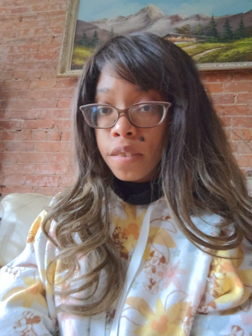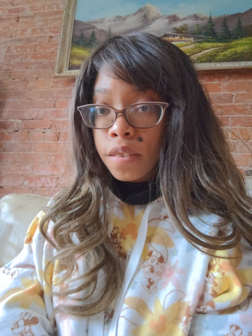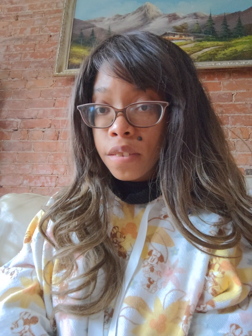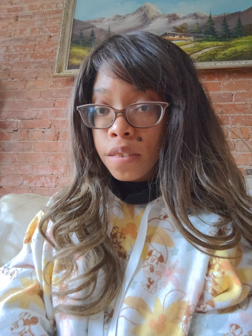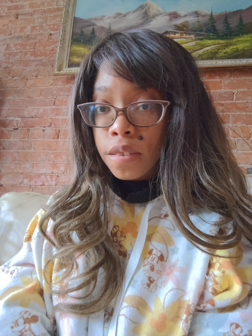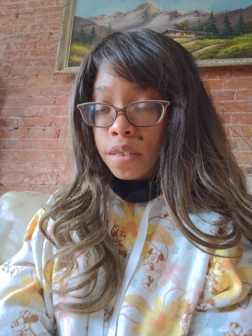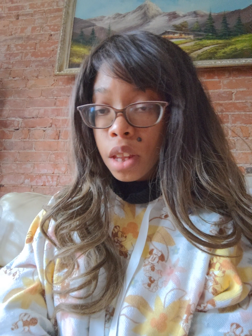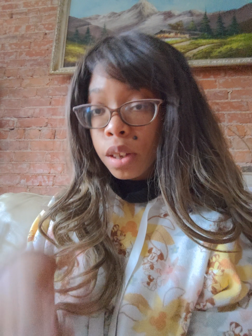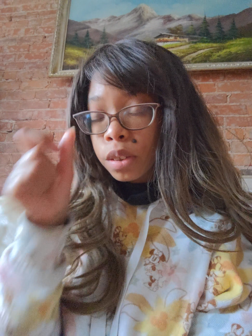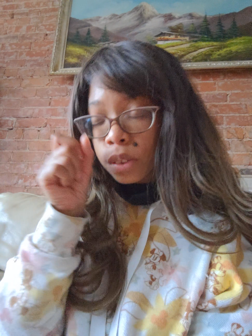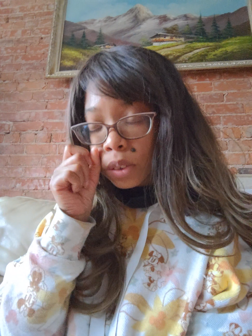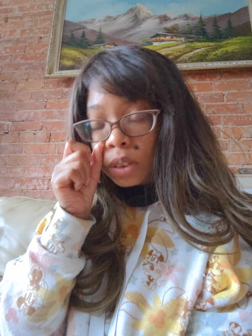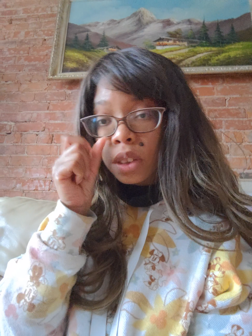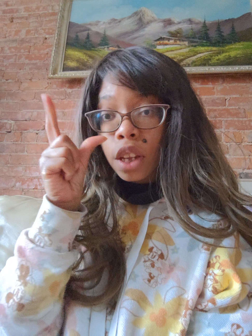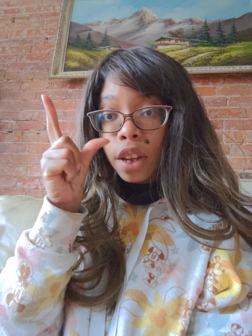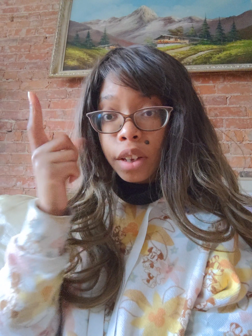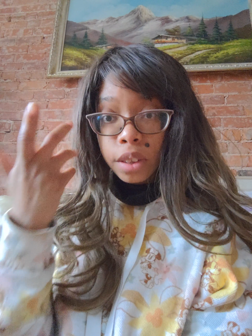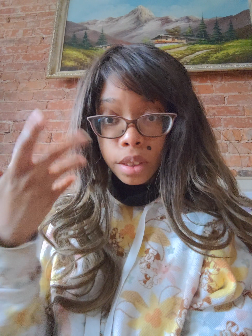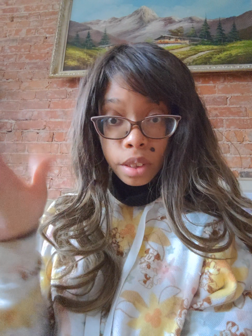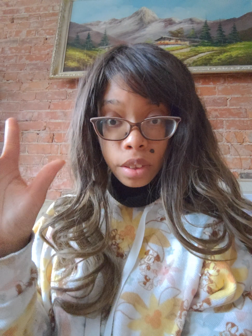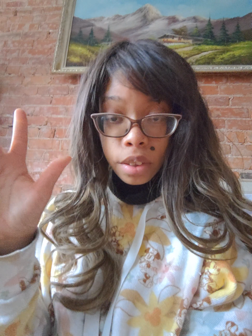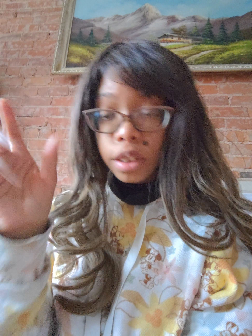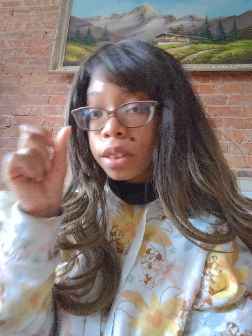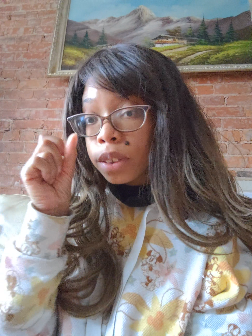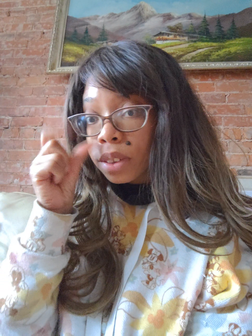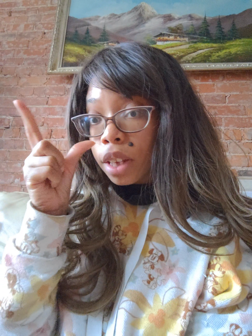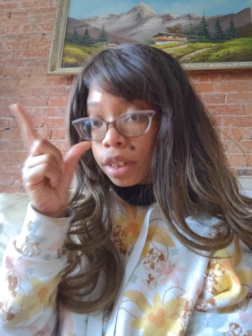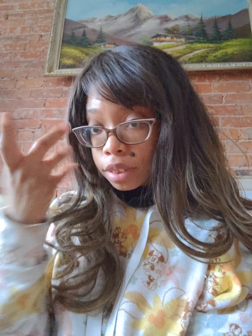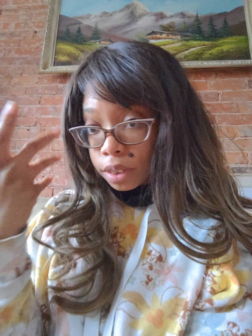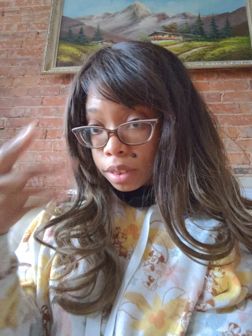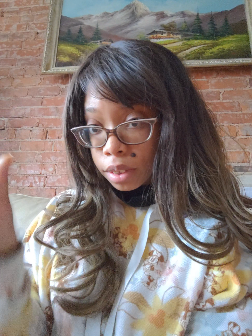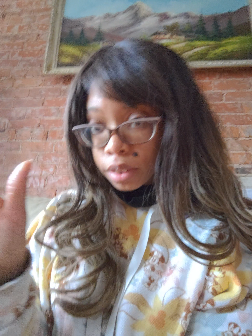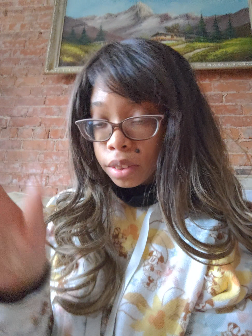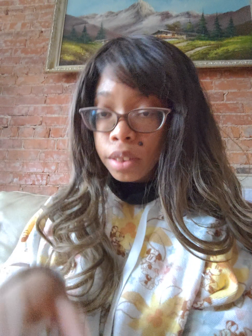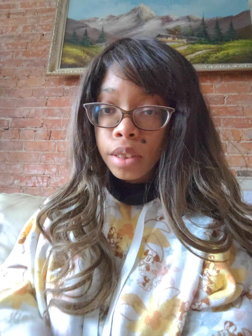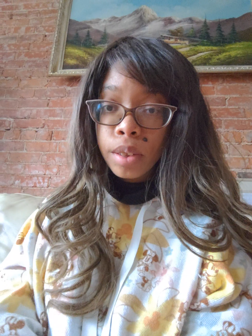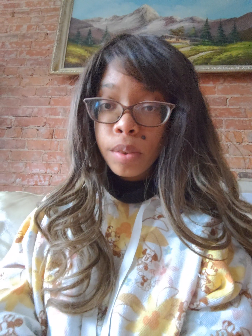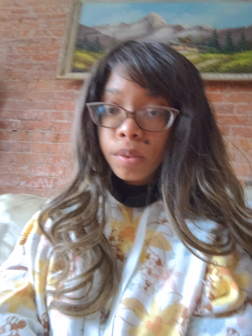awake